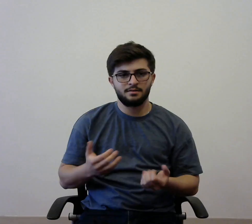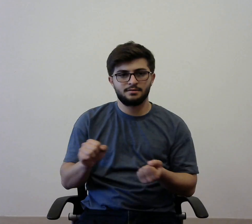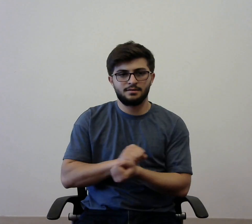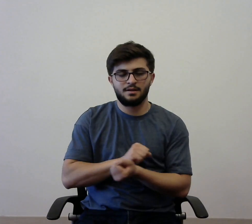sənəd